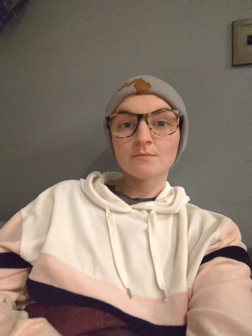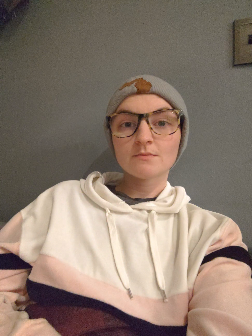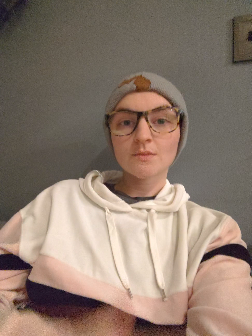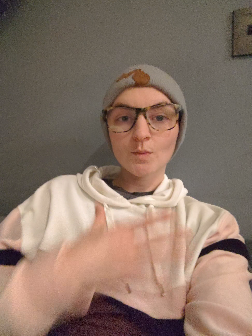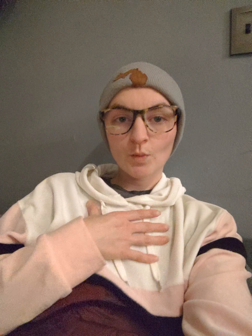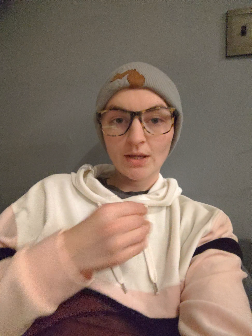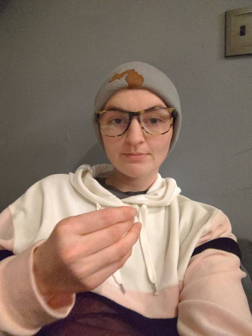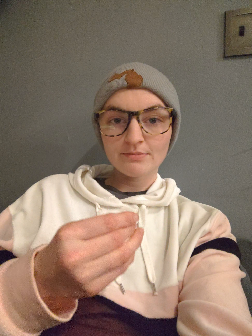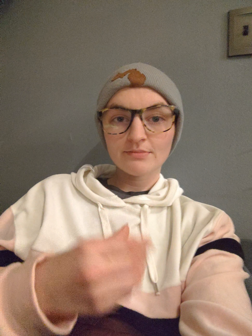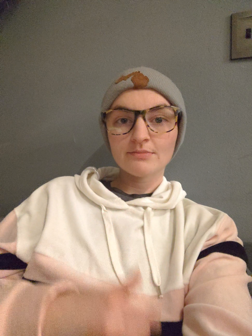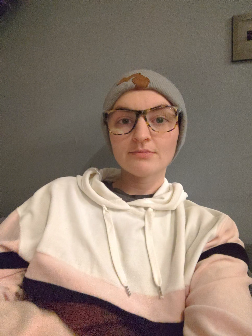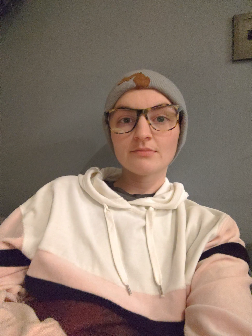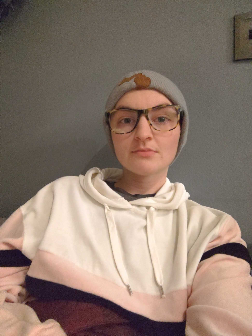white